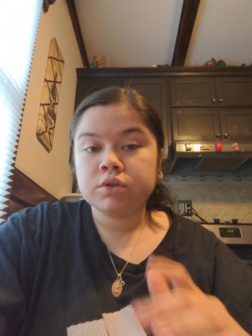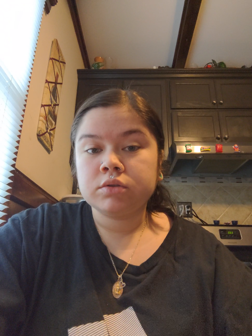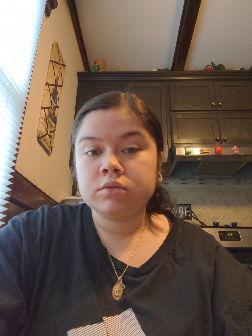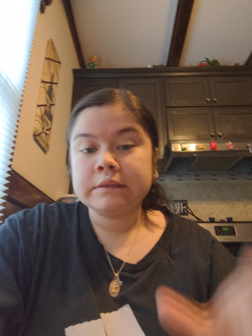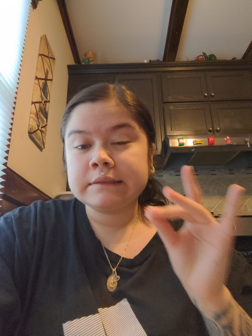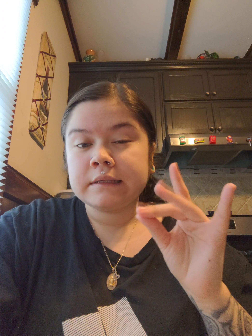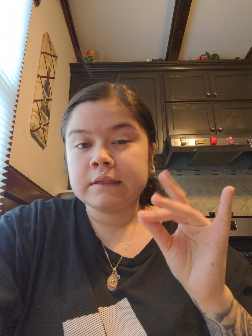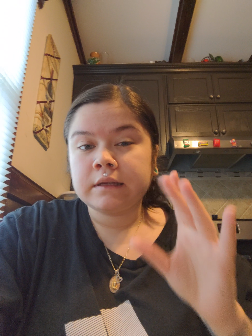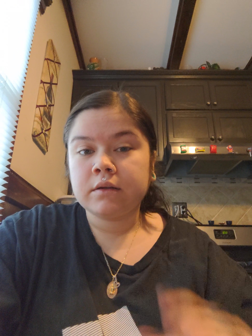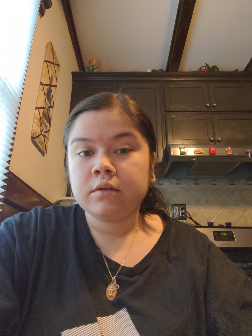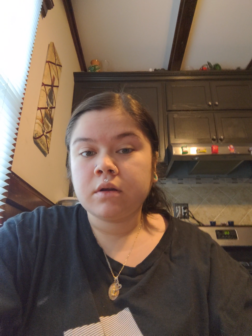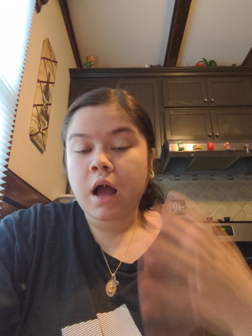sticky